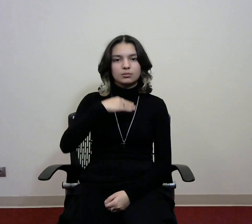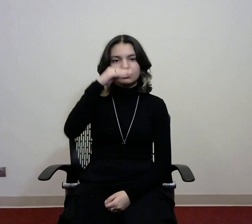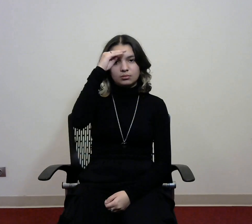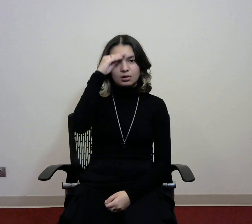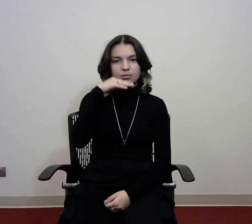ata